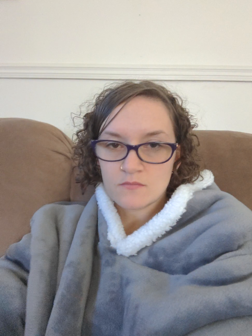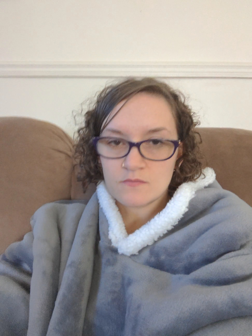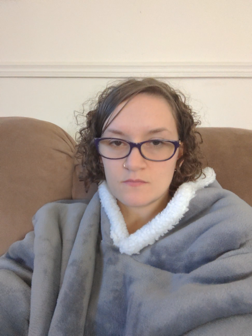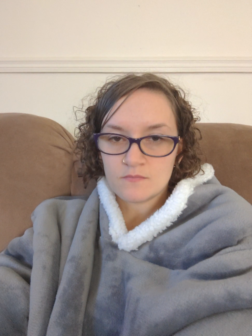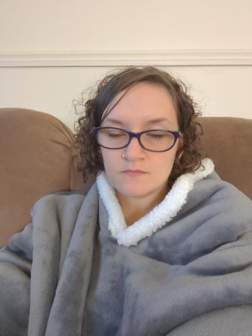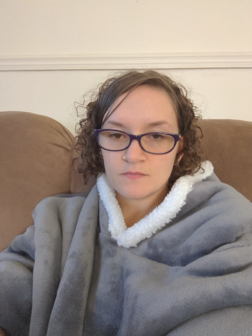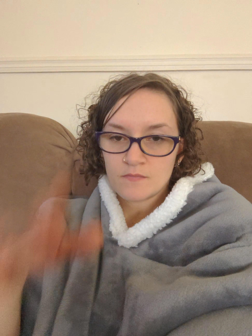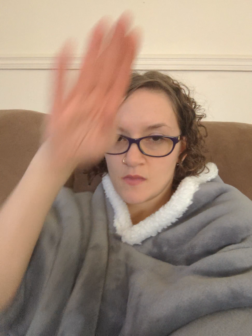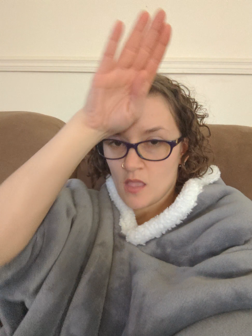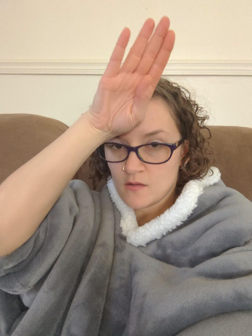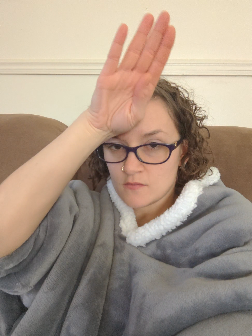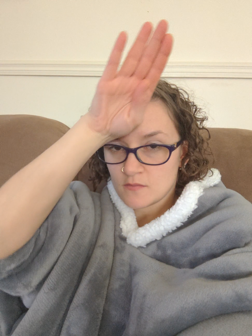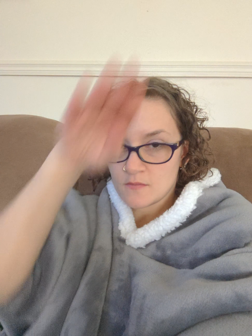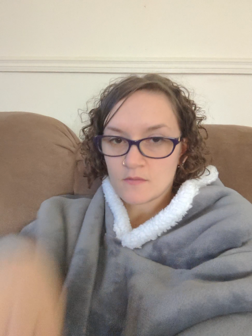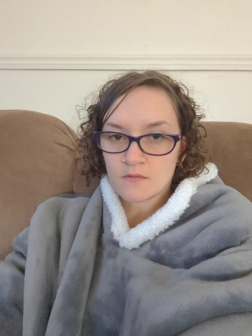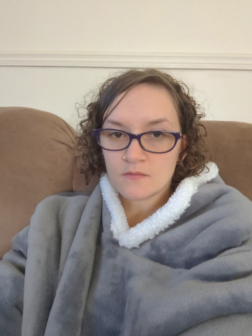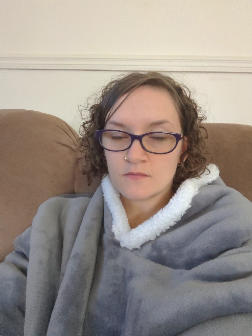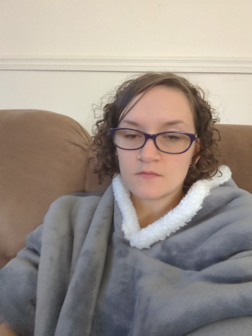fireman